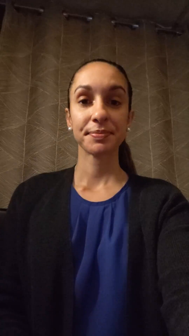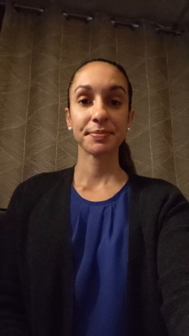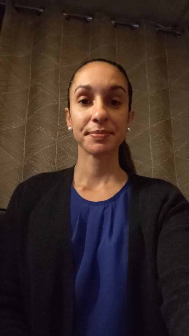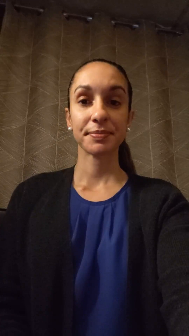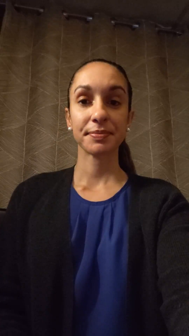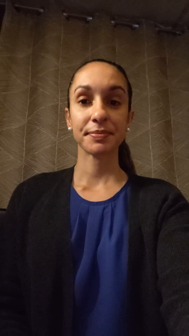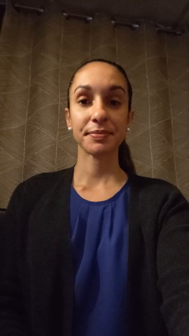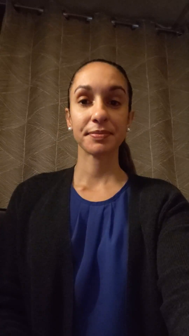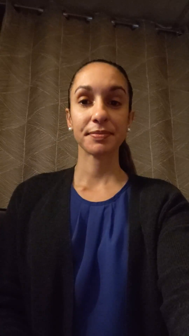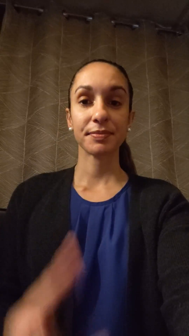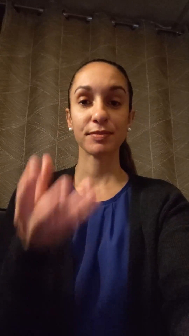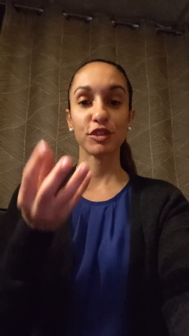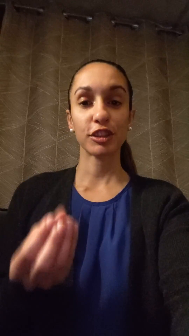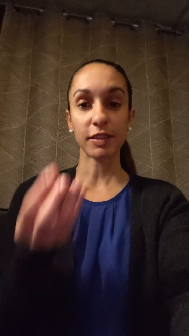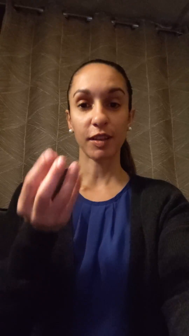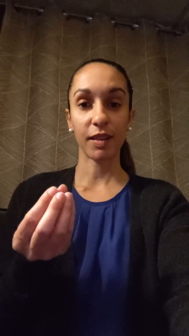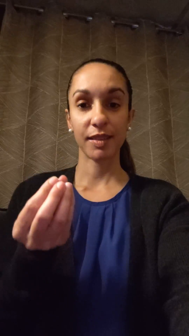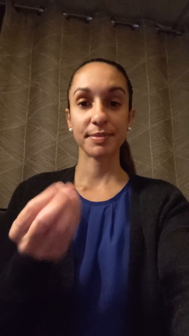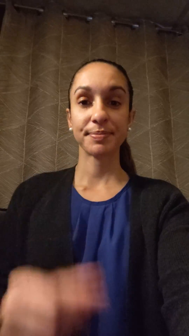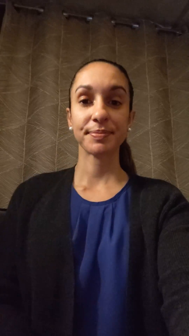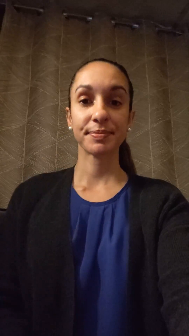gentle